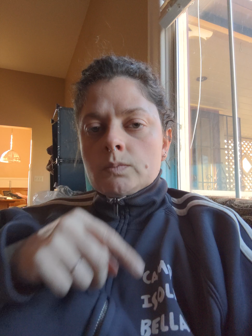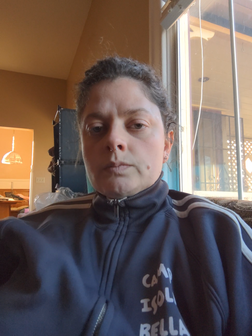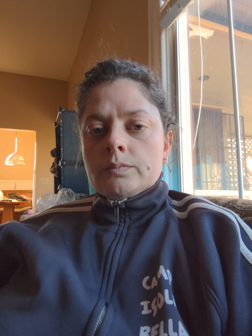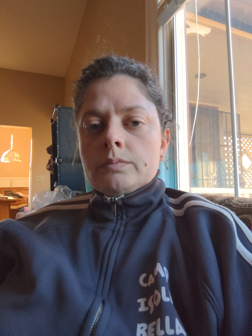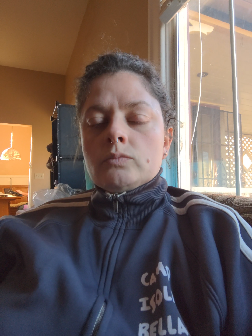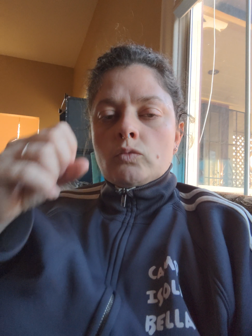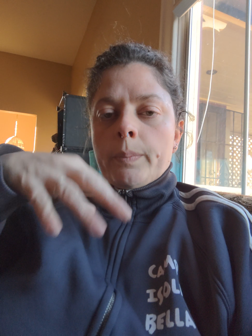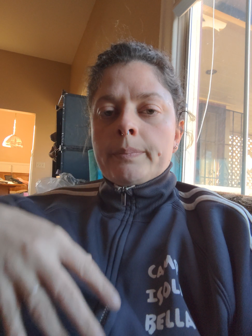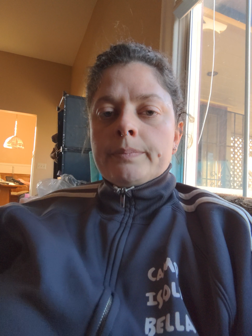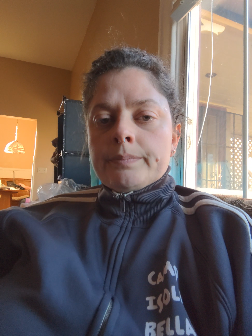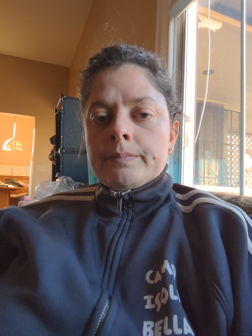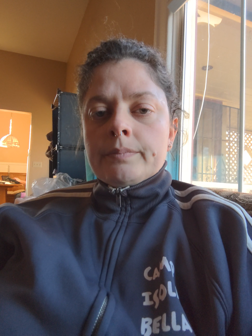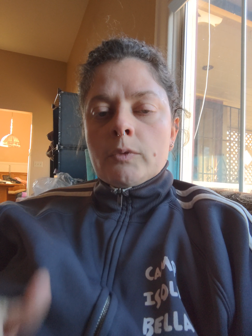drop